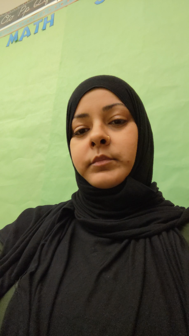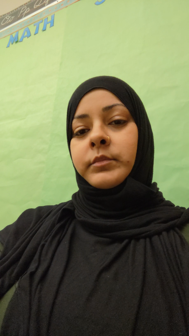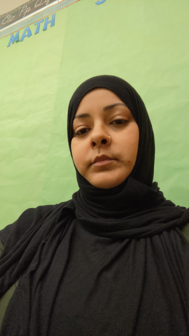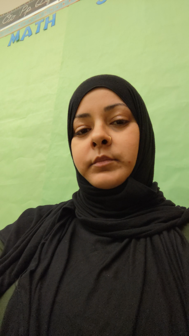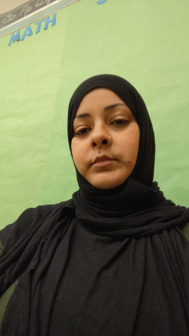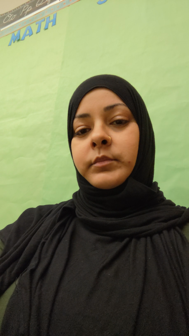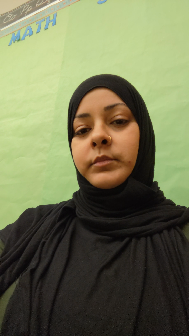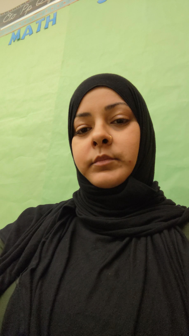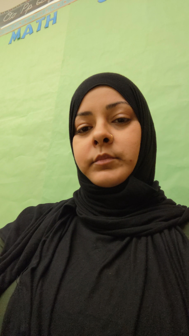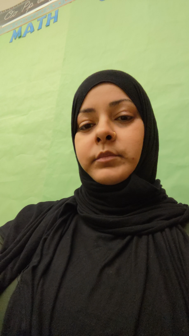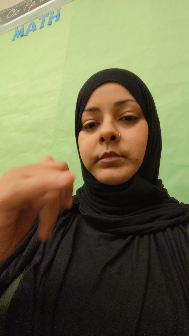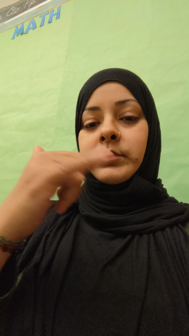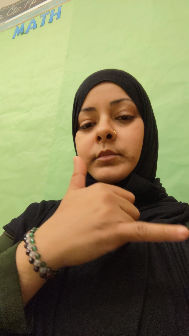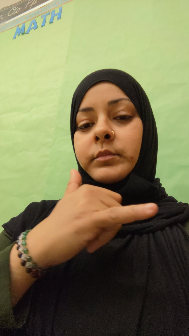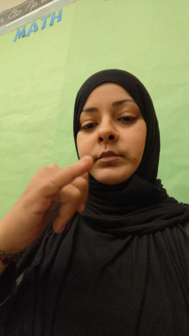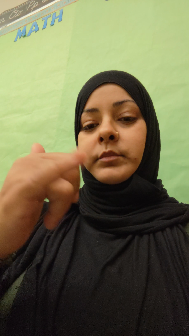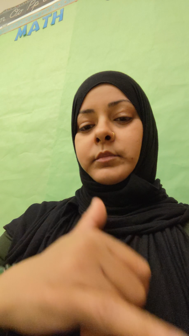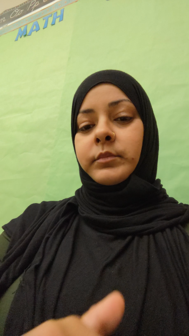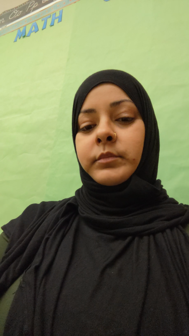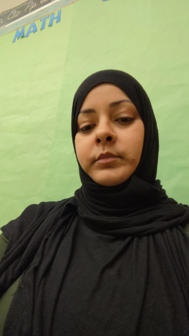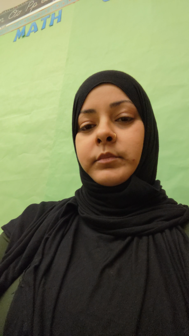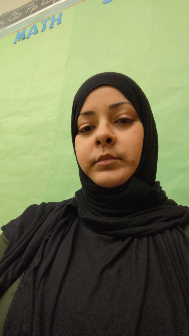play